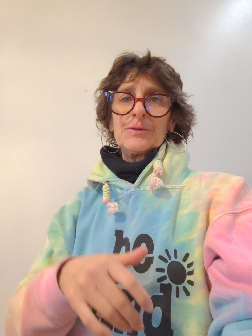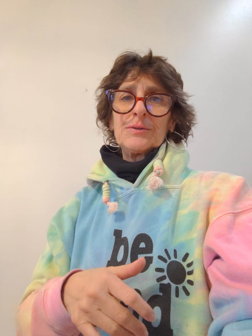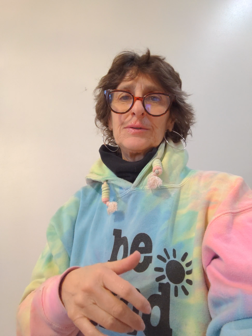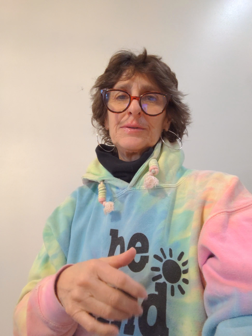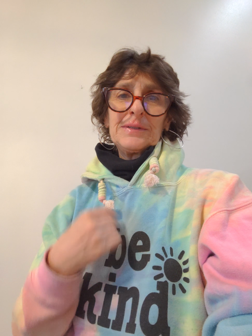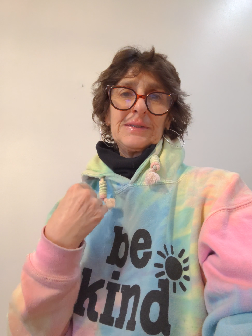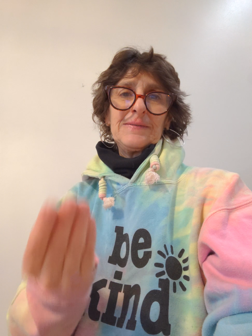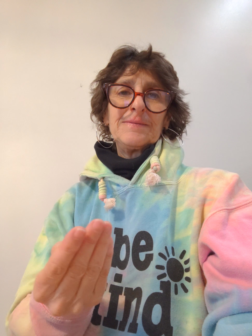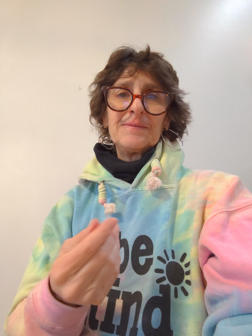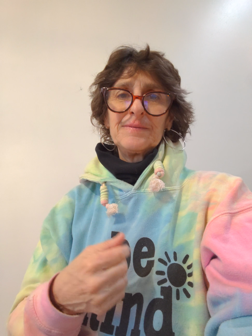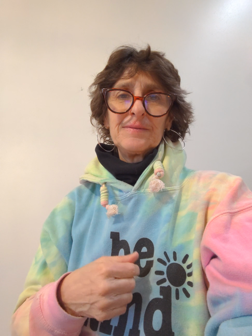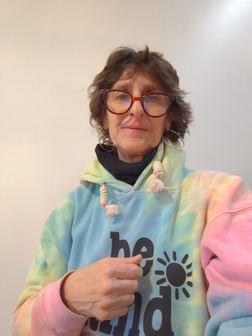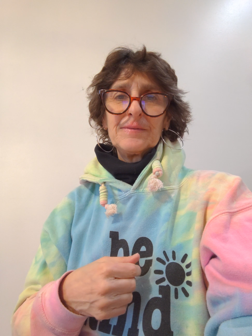give